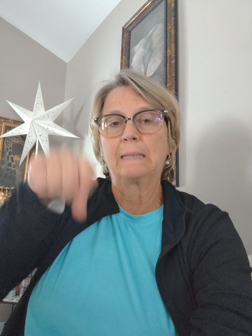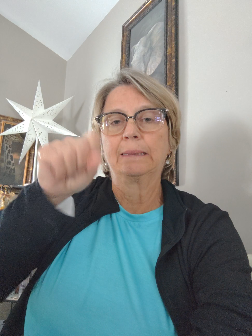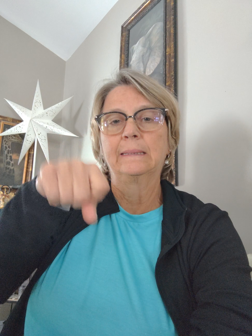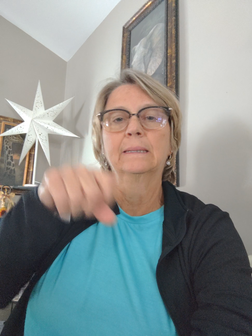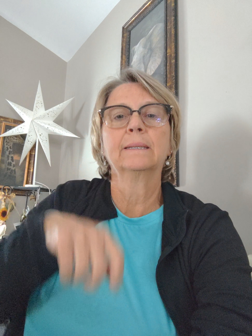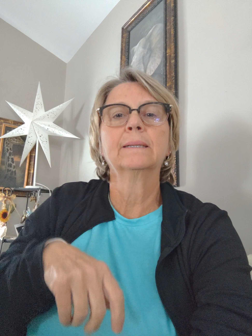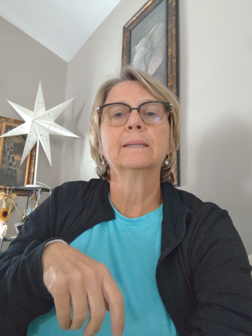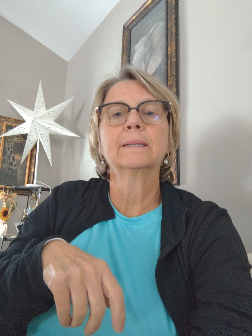yes